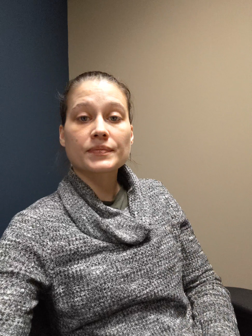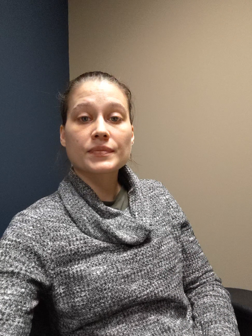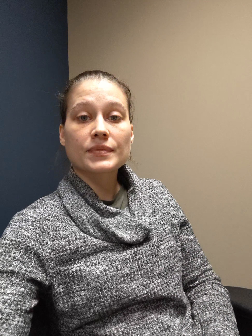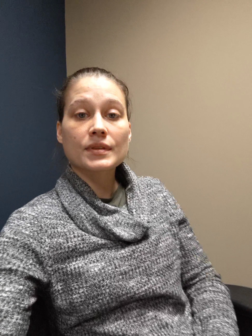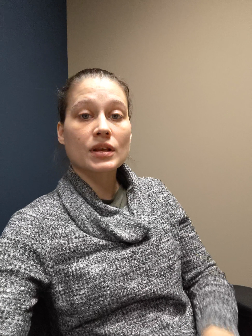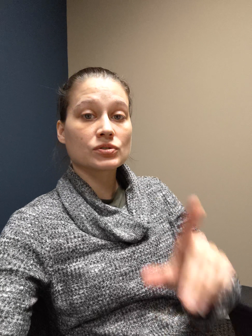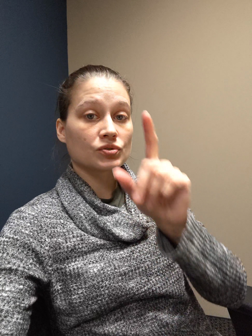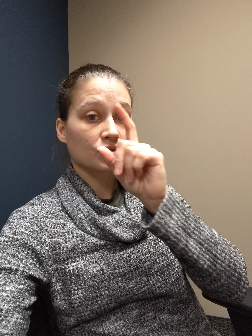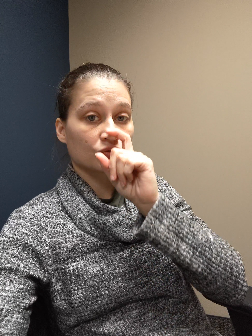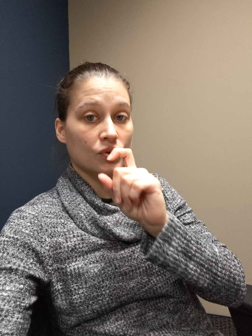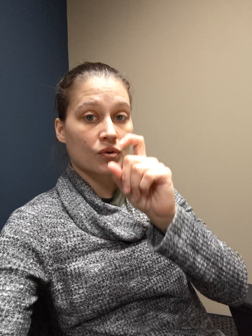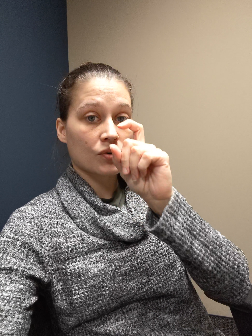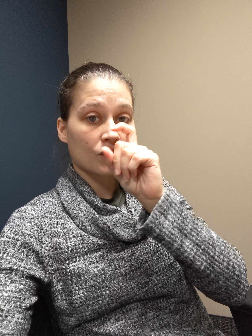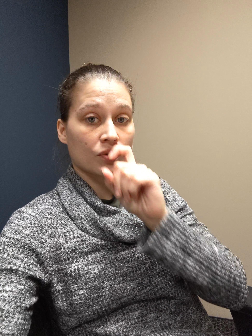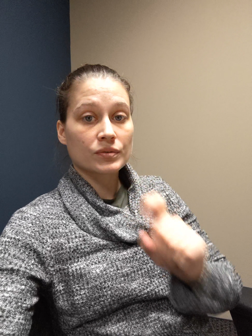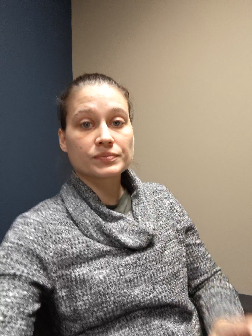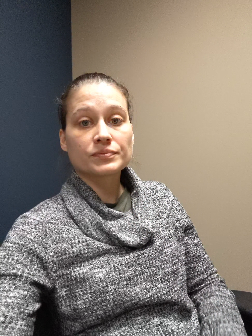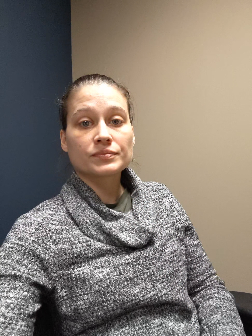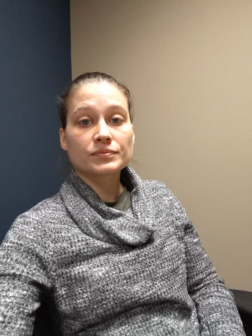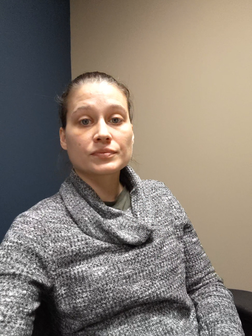doll